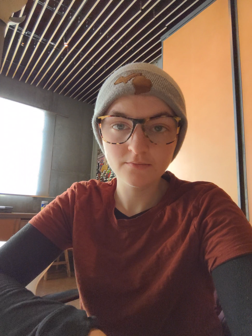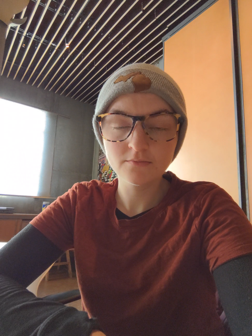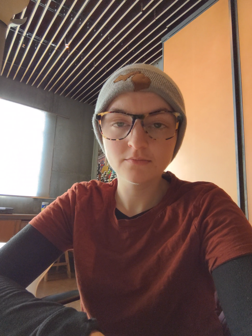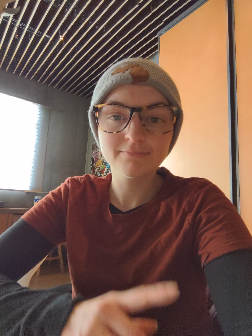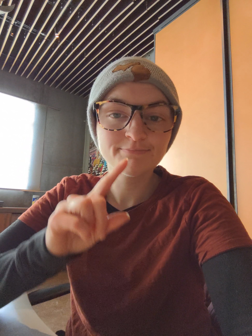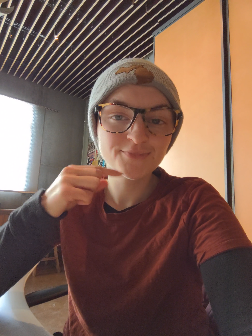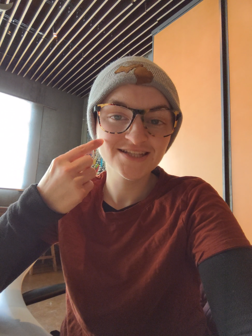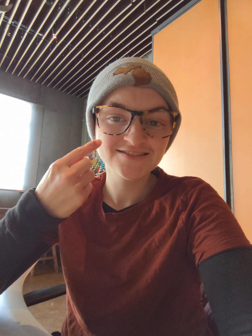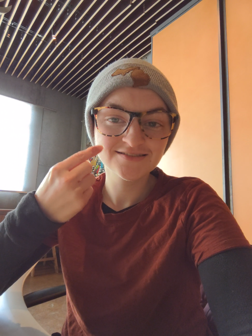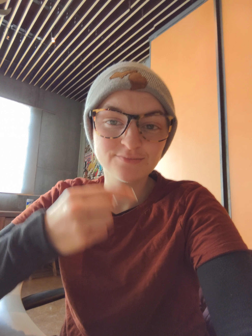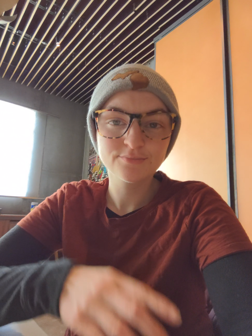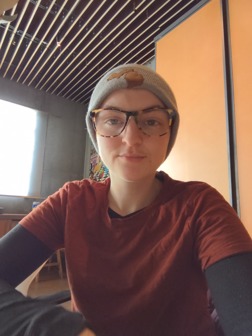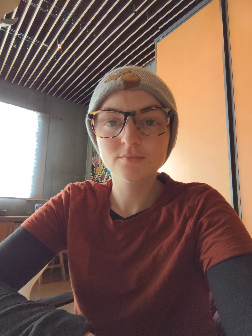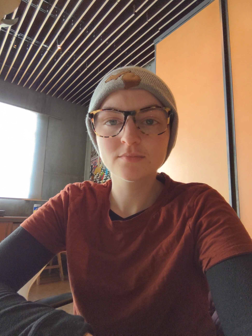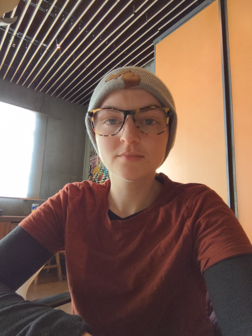smile